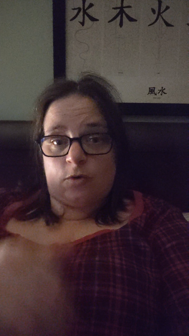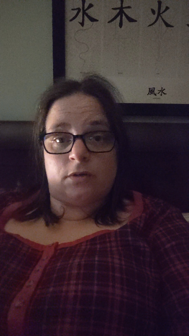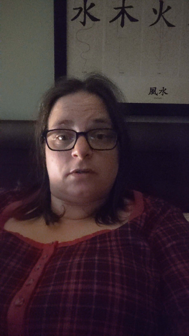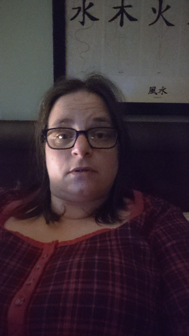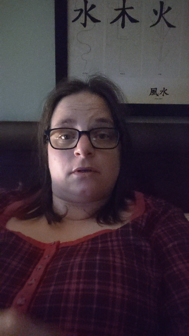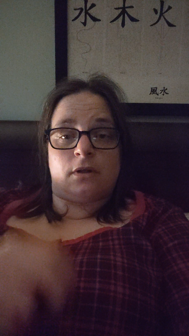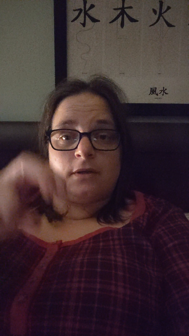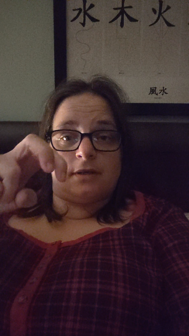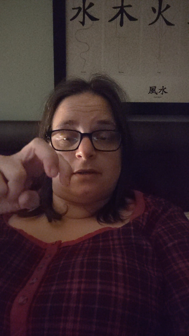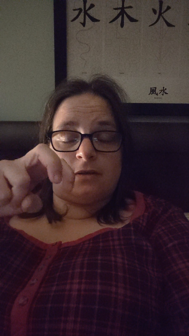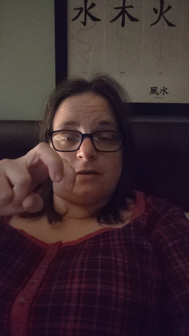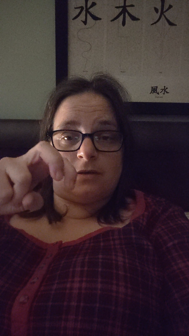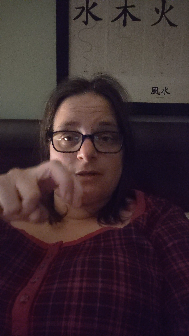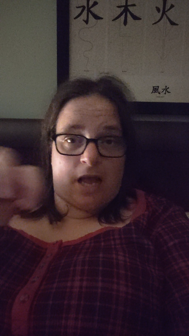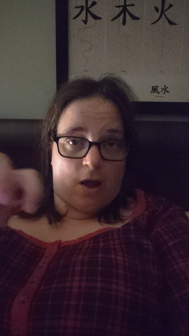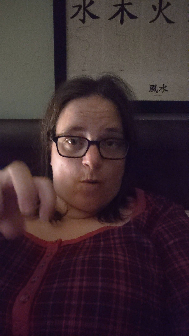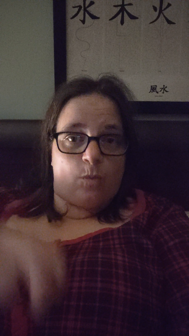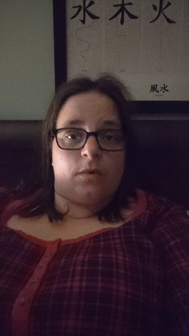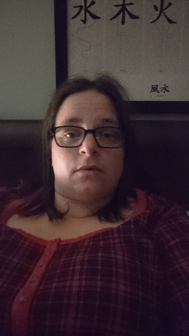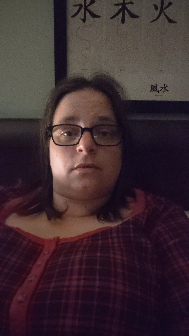couch